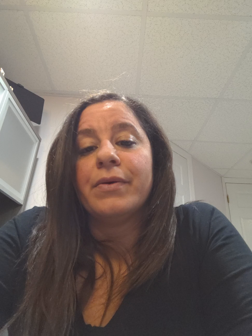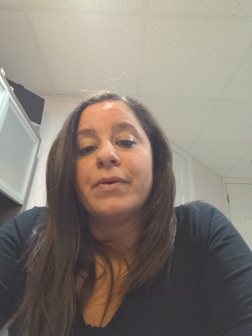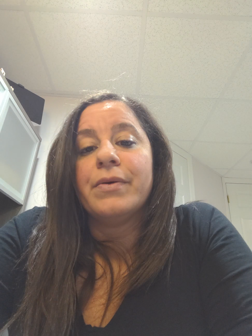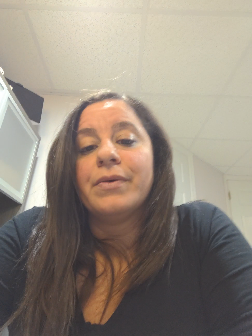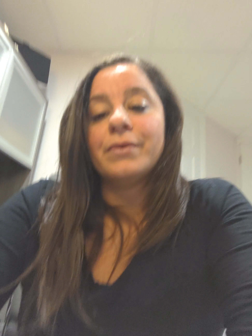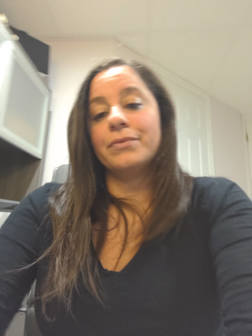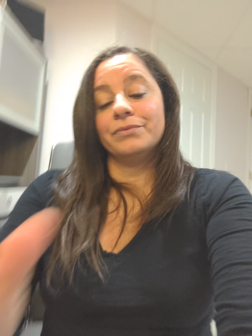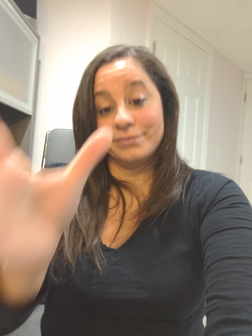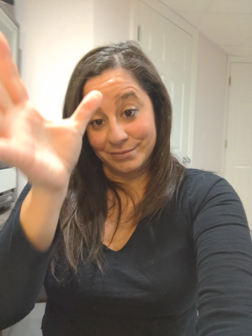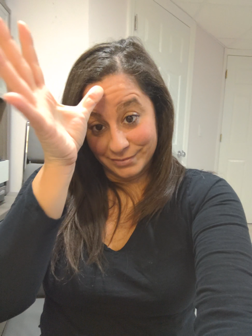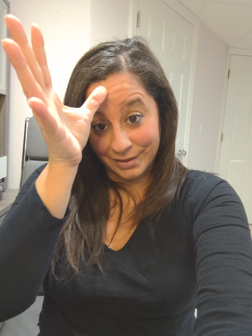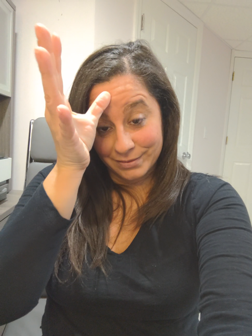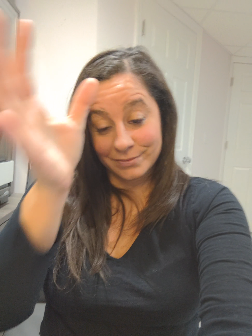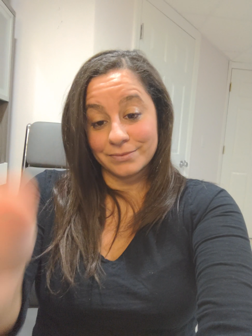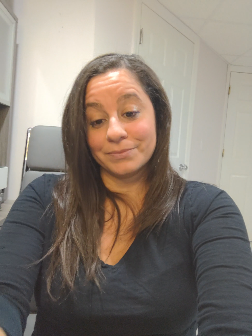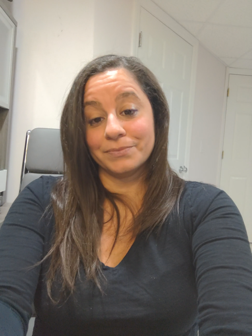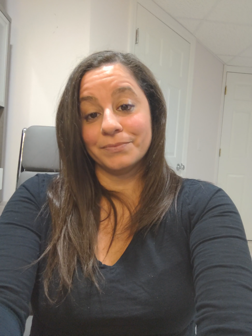dad